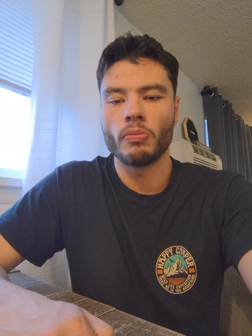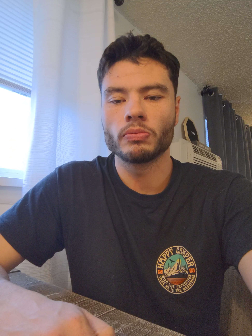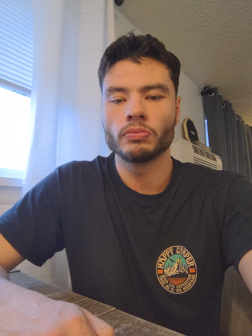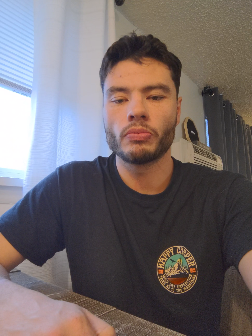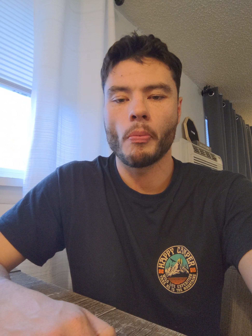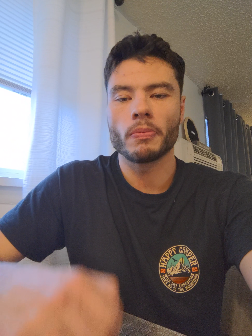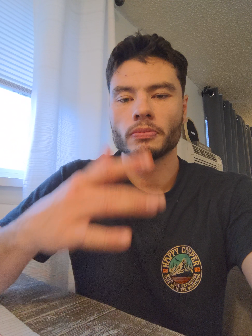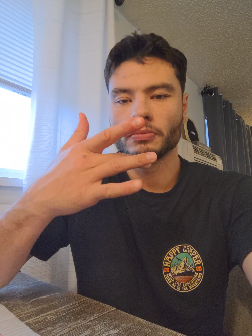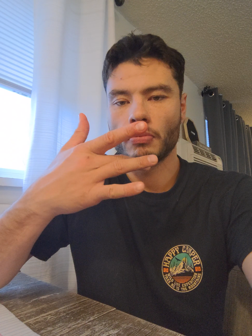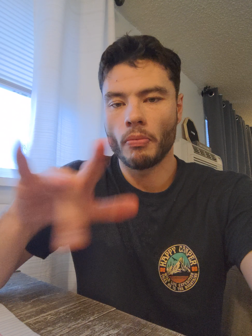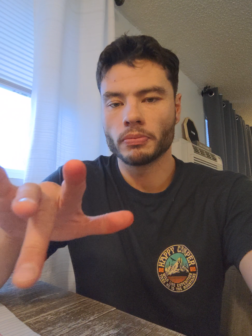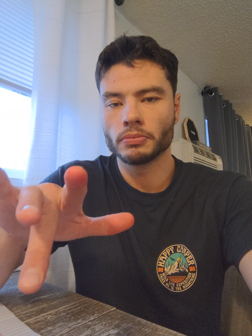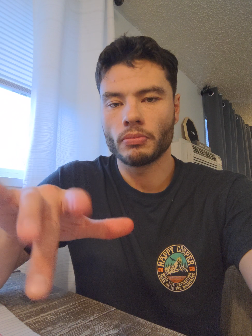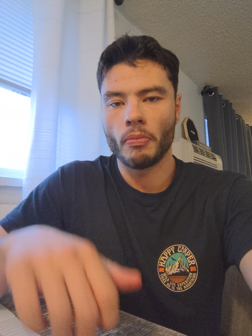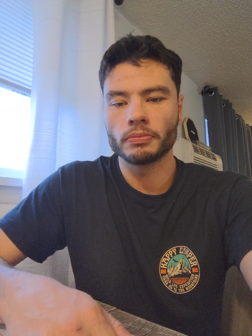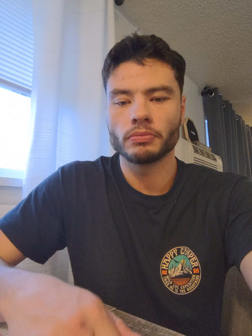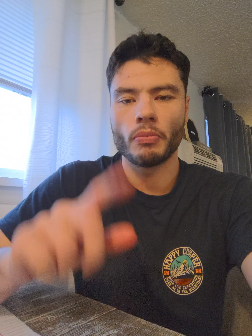empty